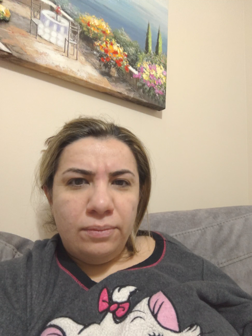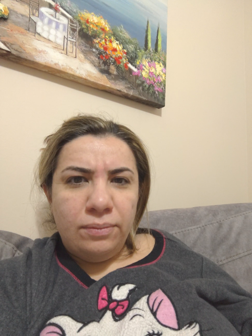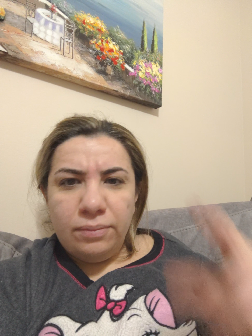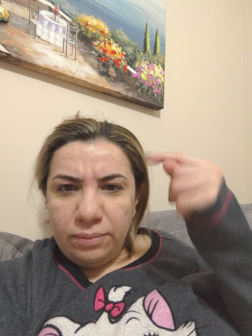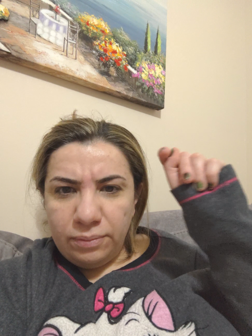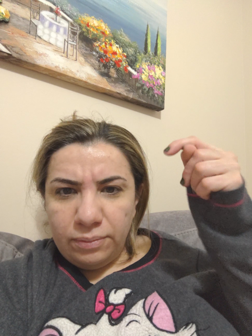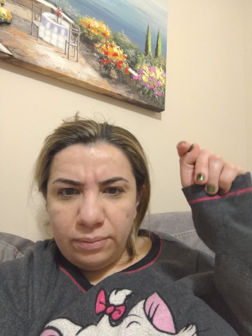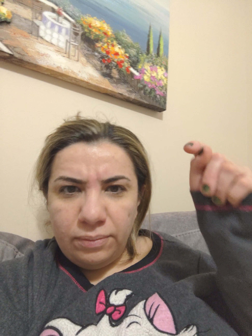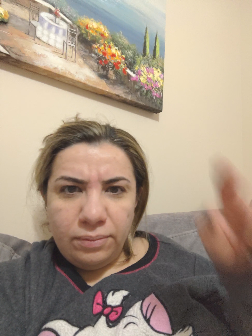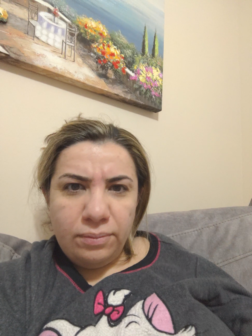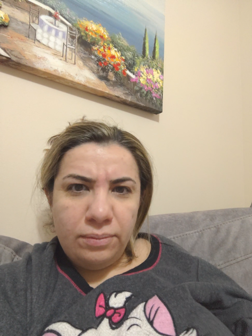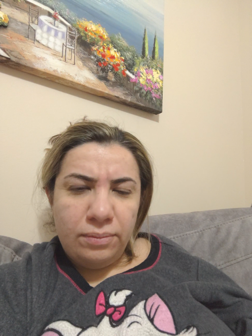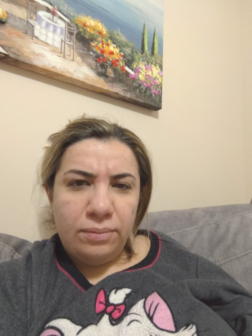toy